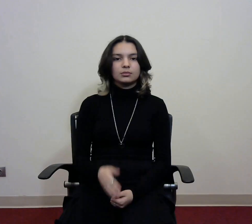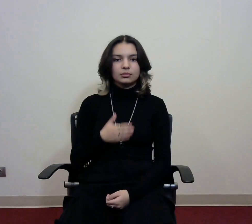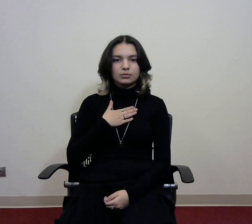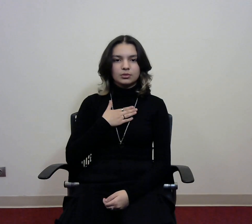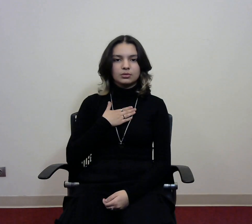mən